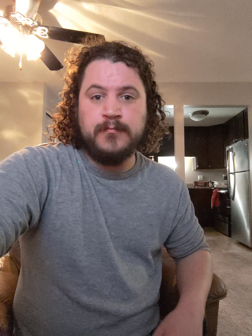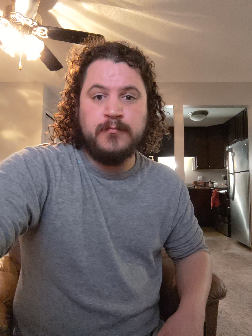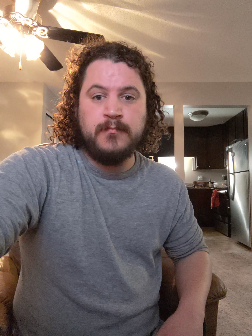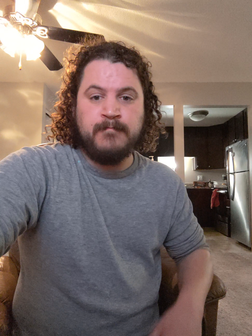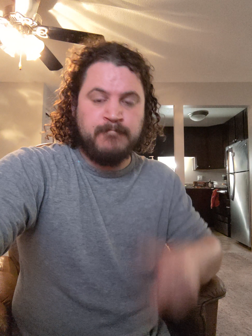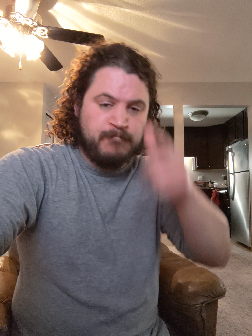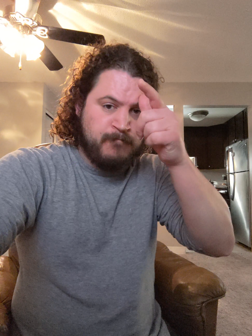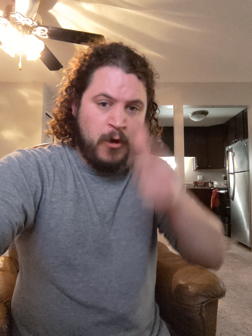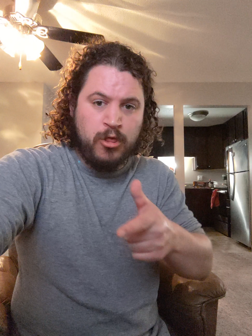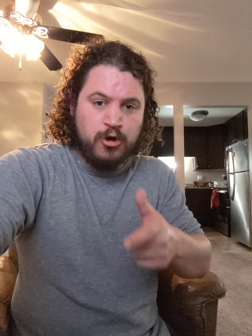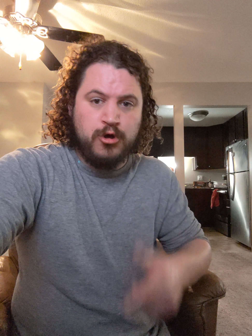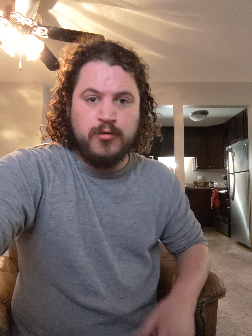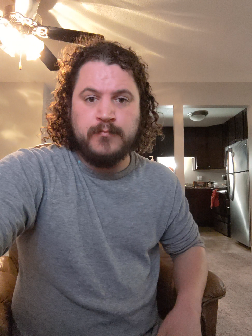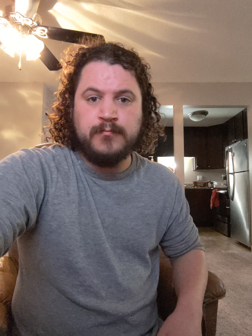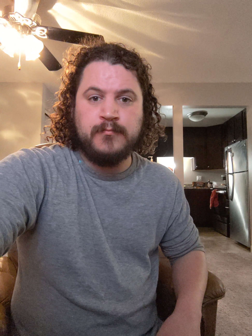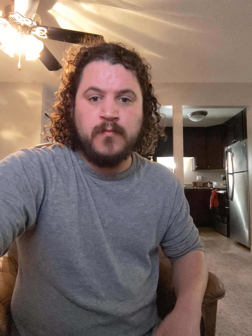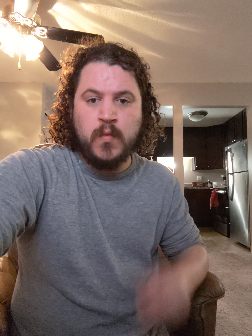brother